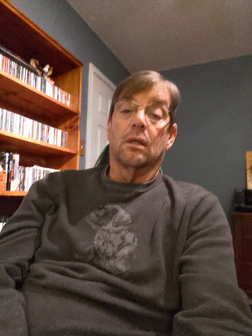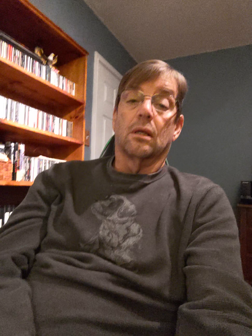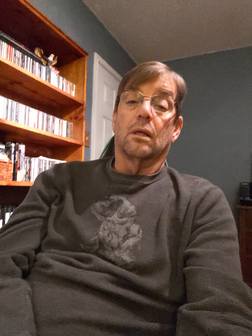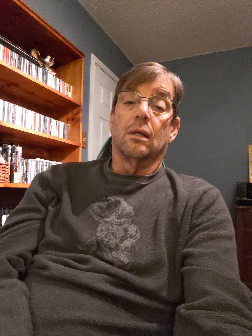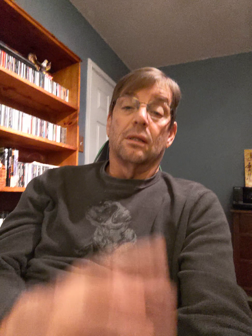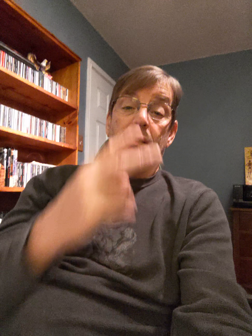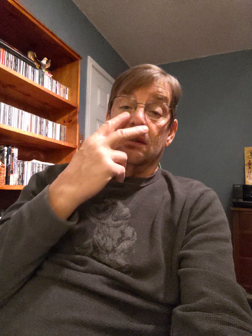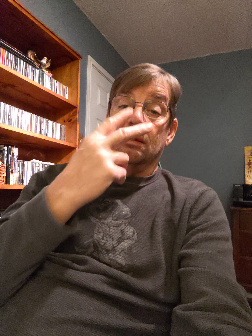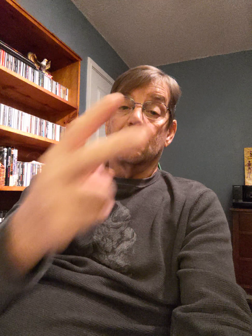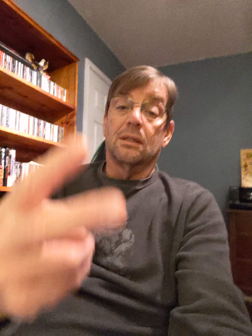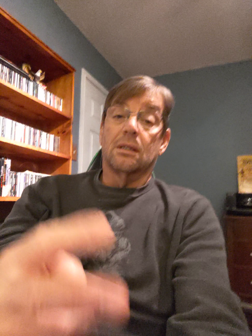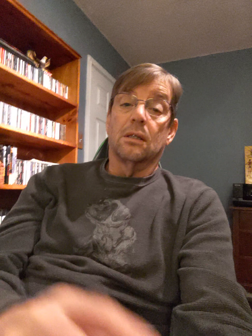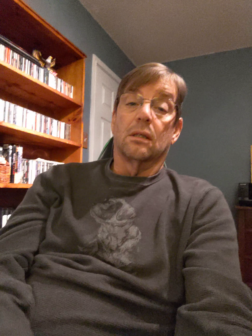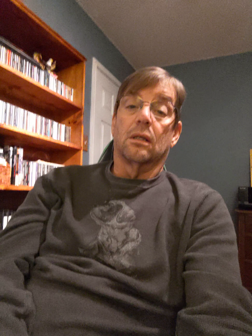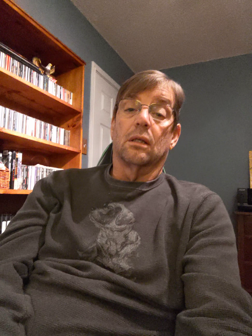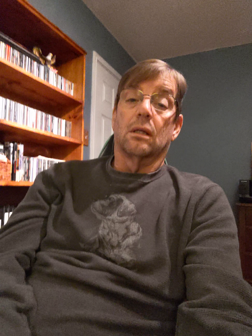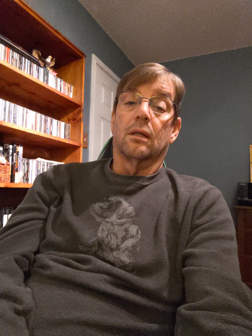see